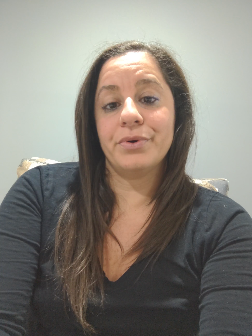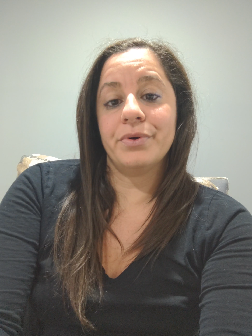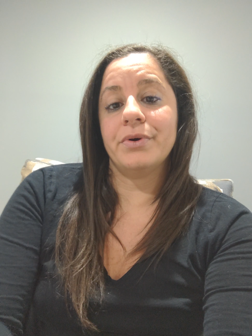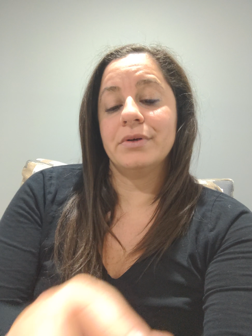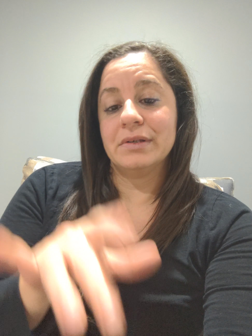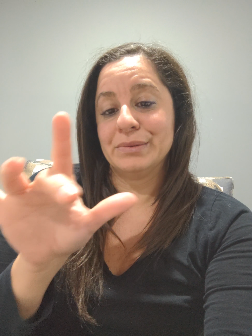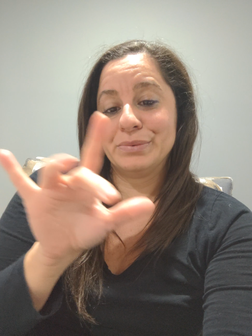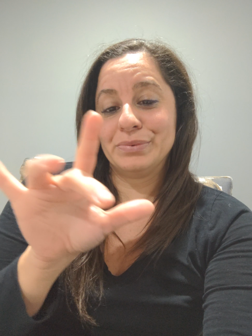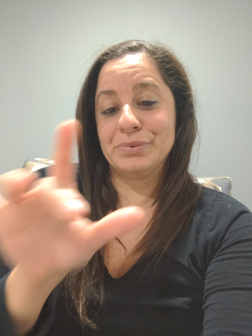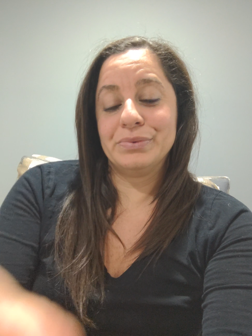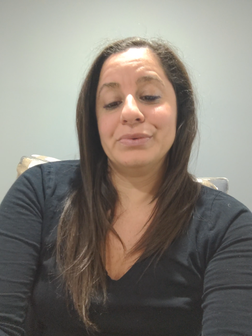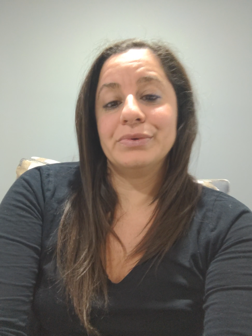yucky